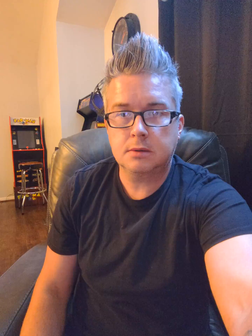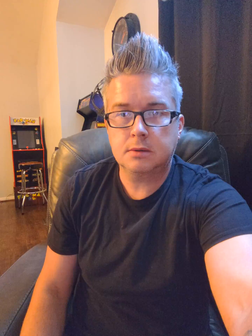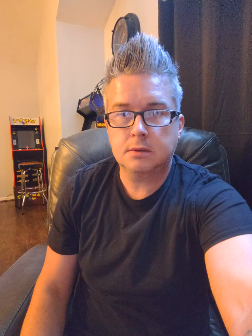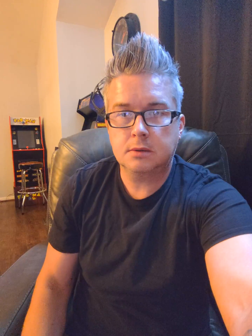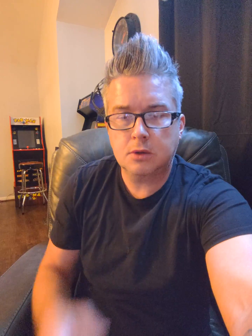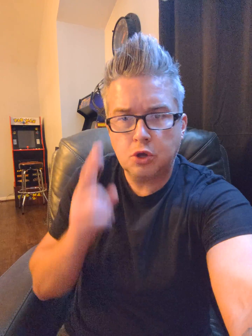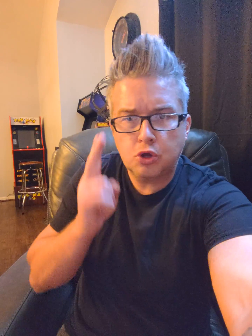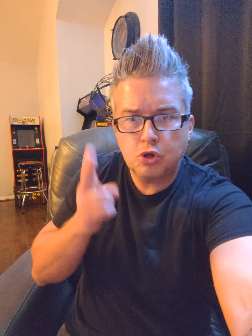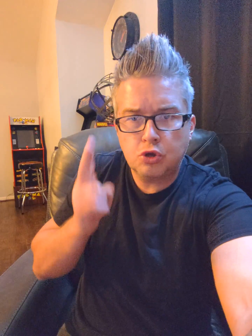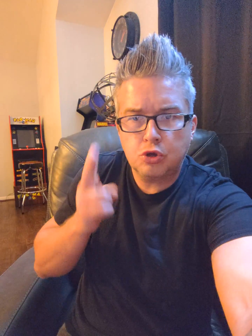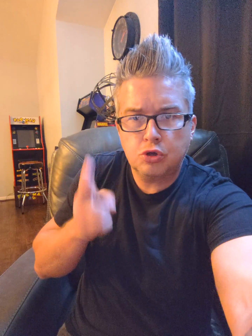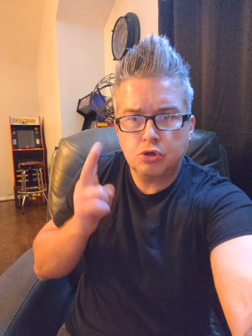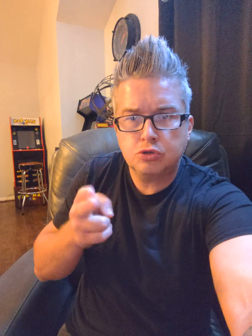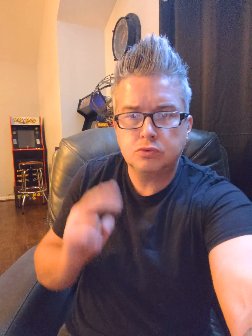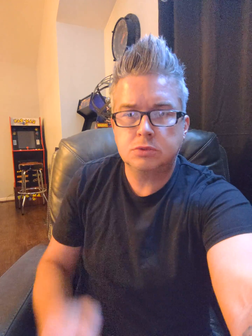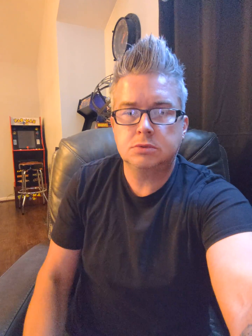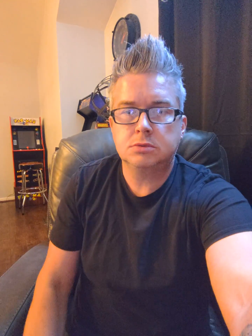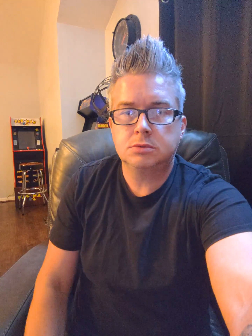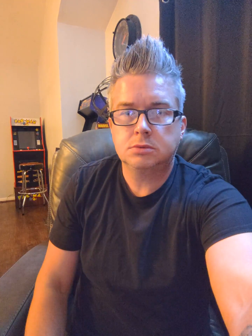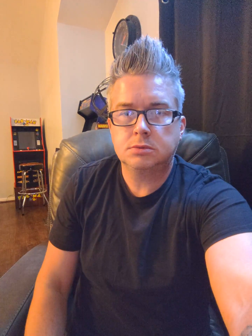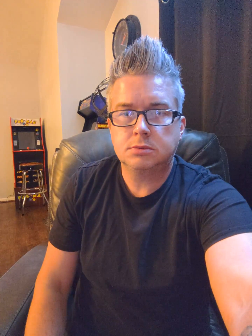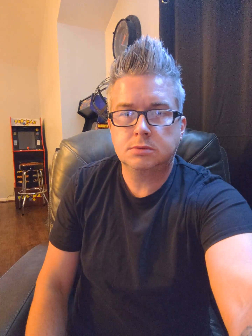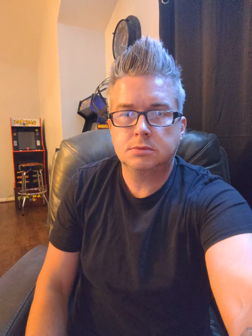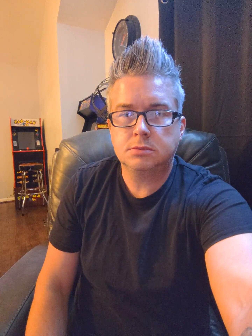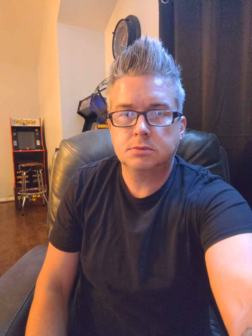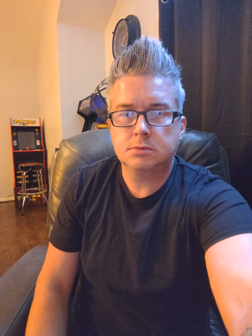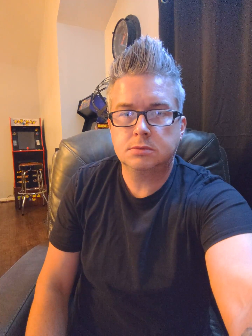hurry